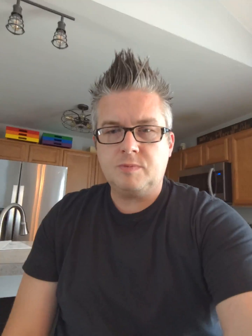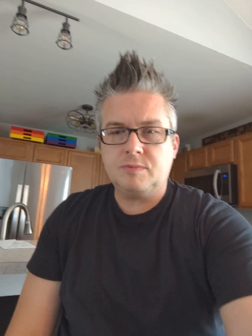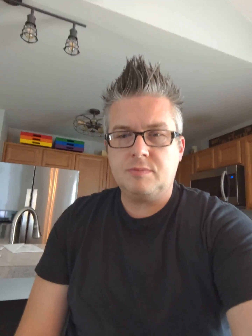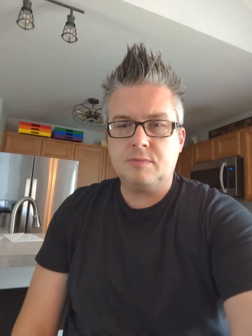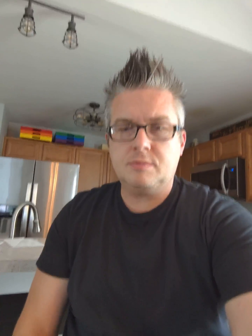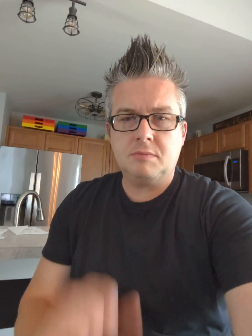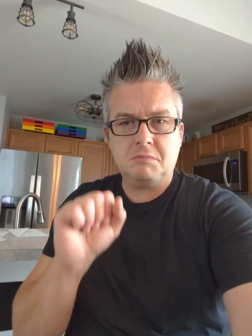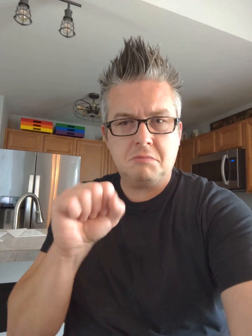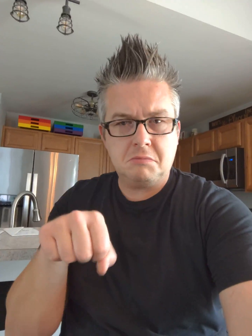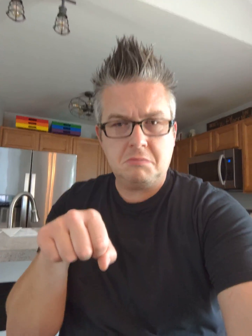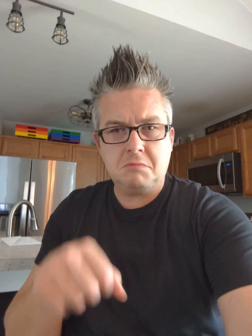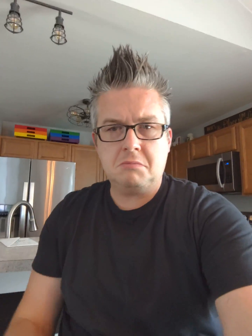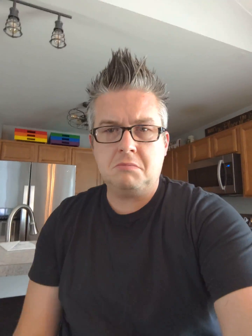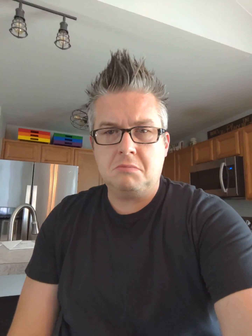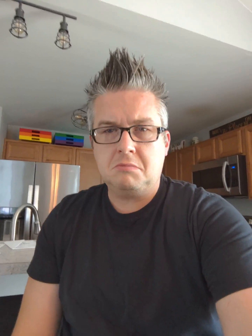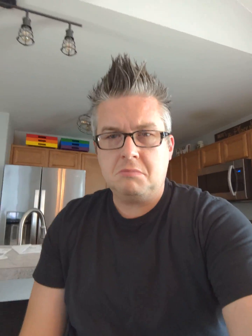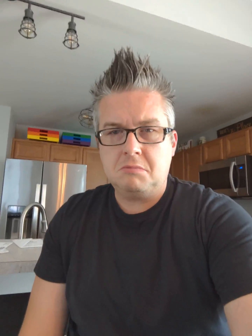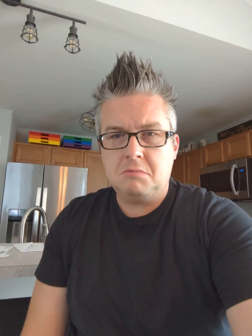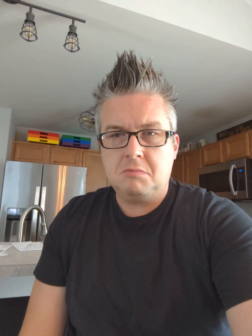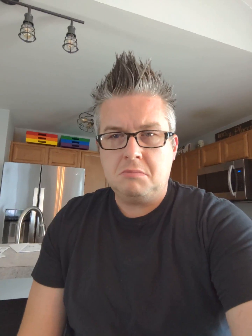could